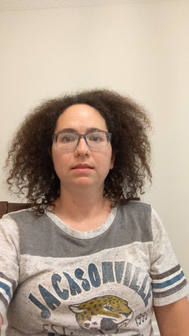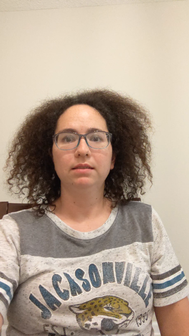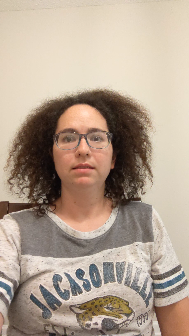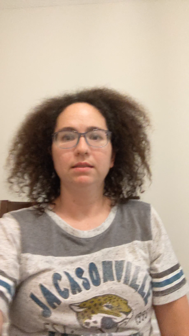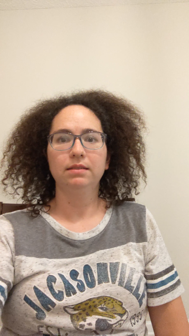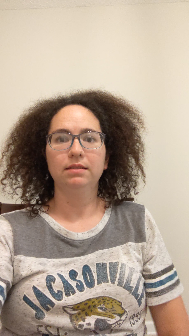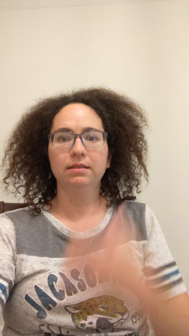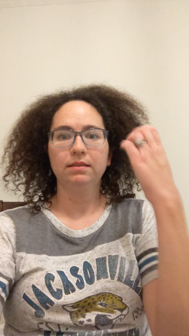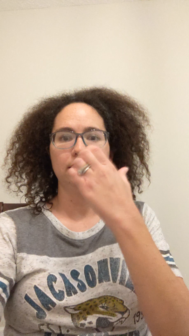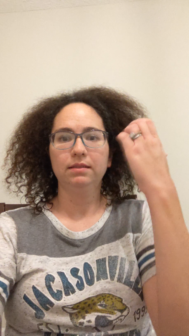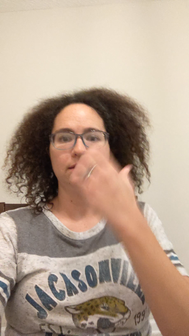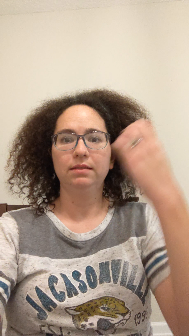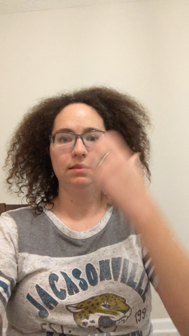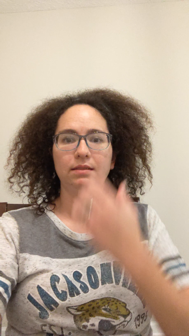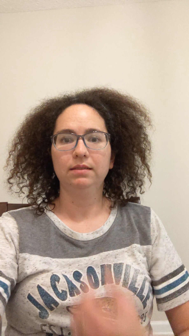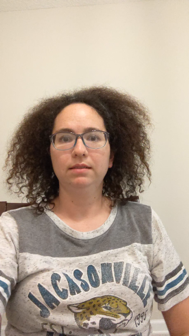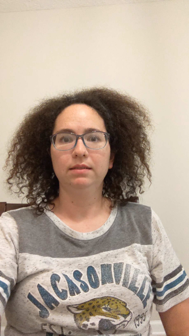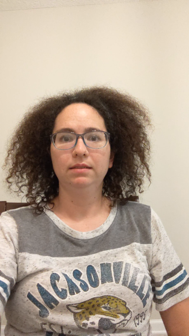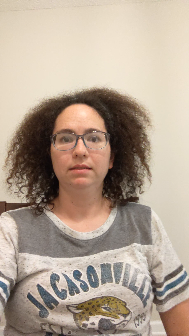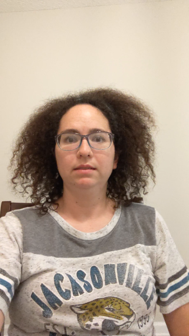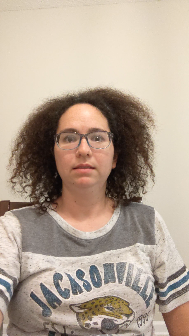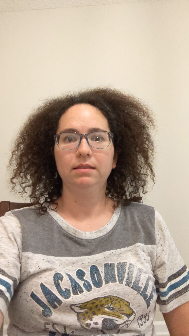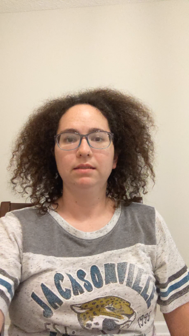shake